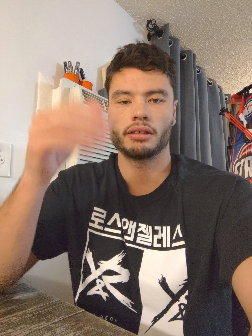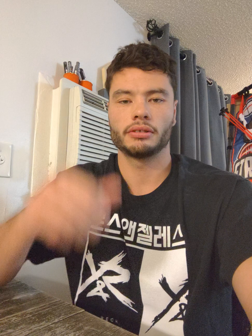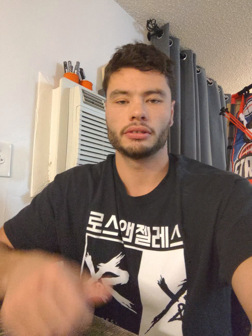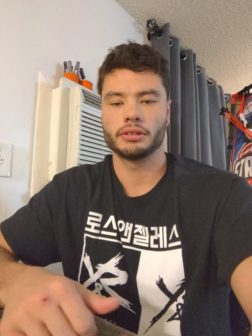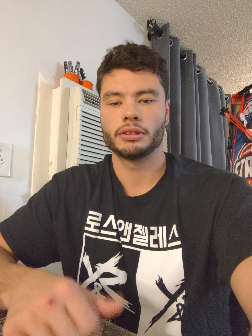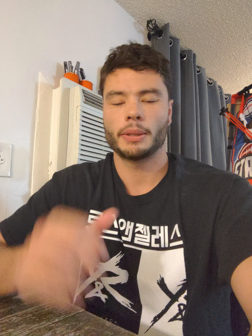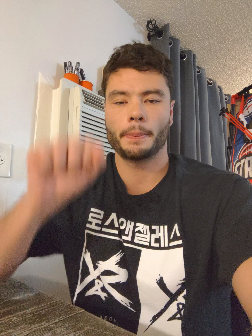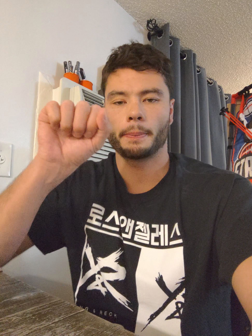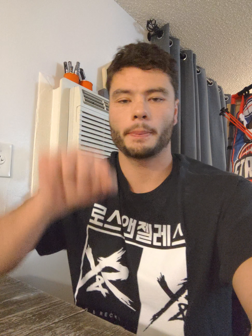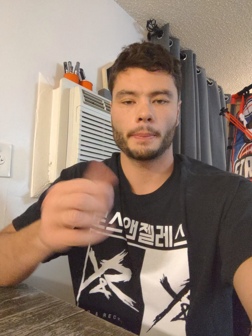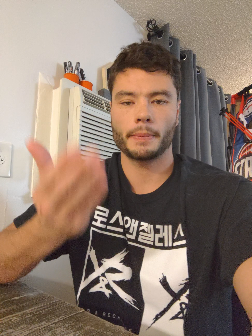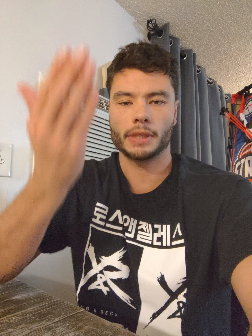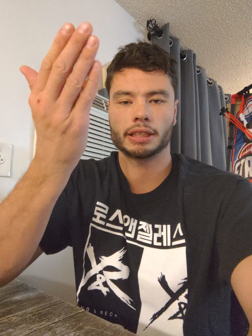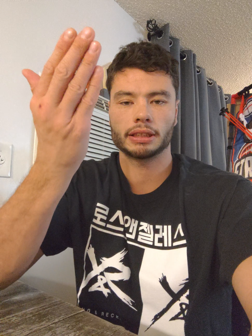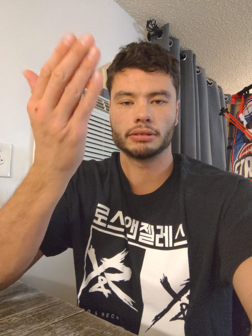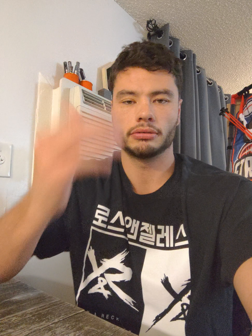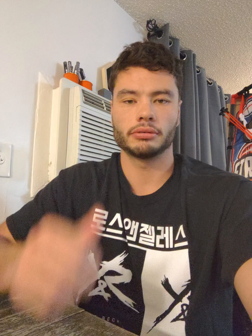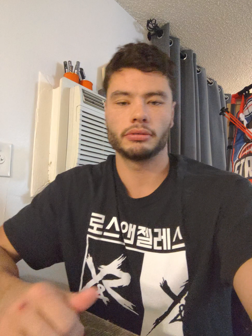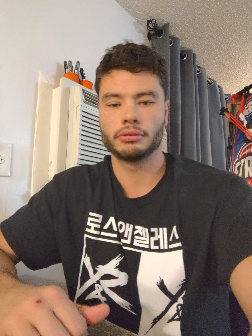mitten